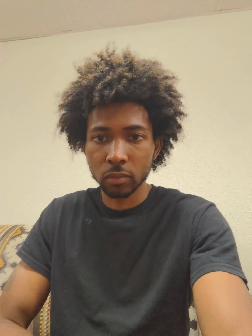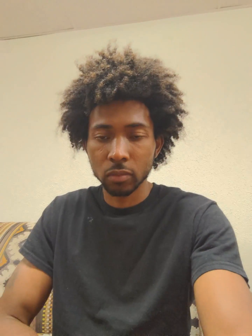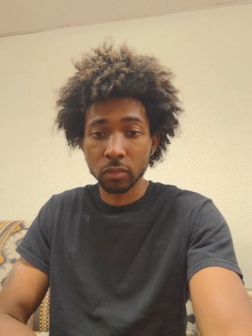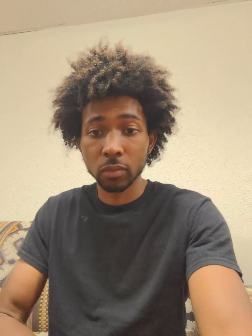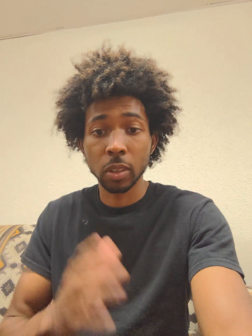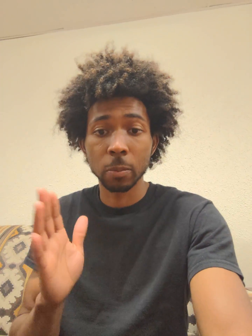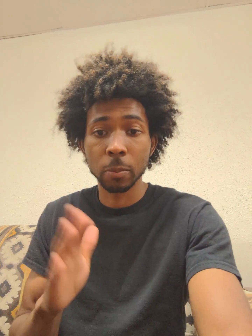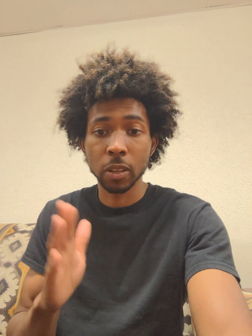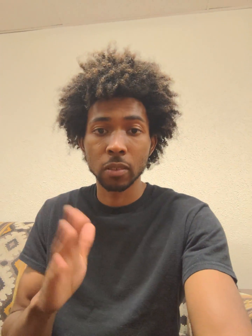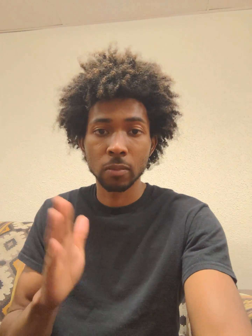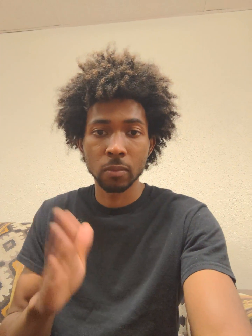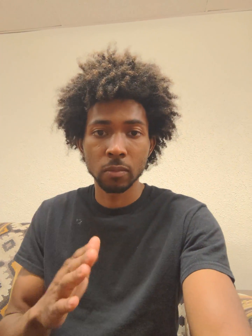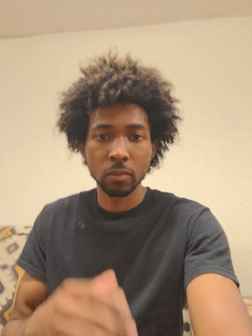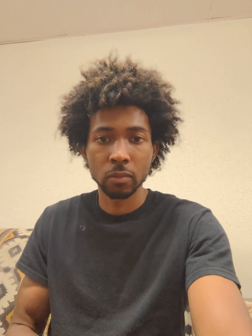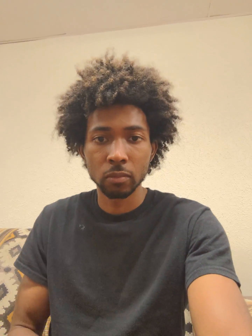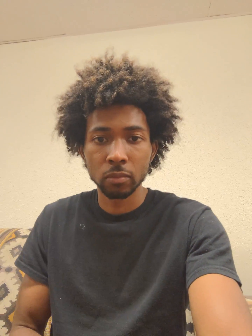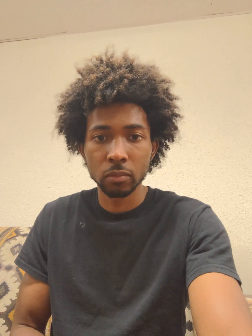clap